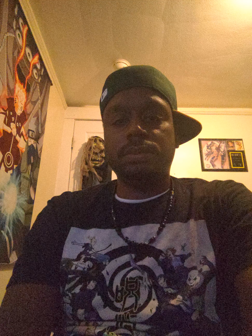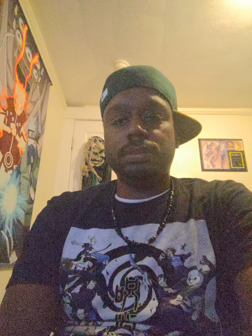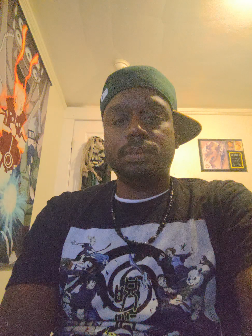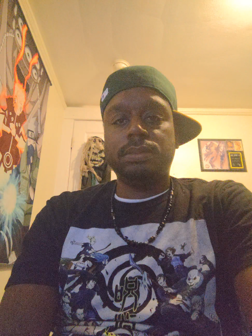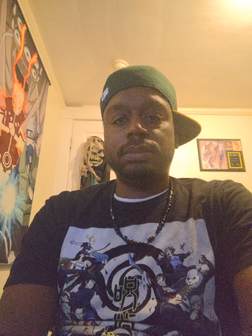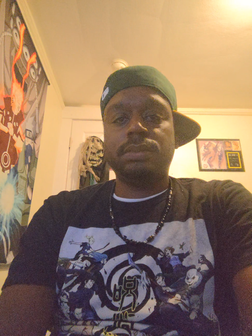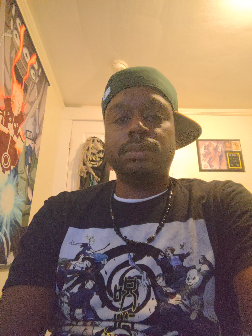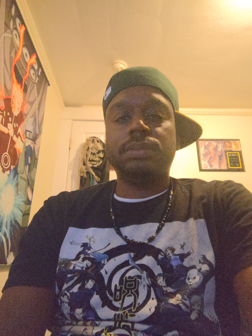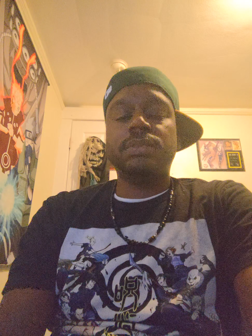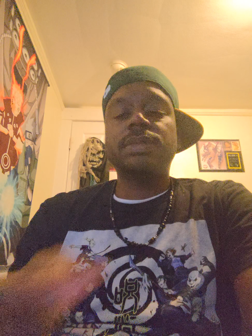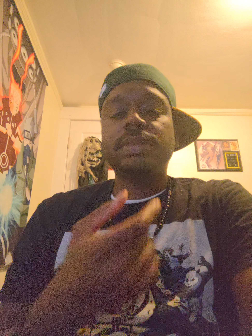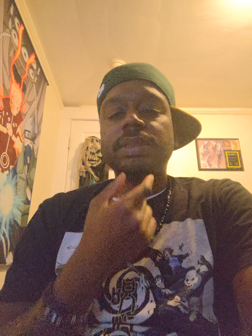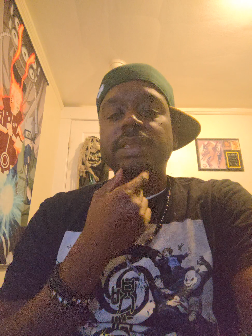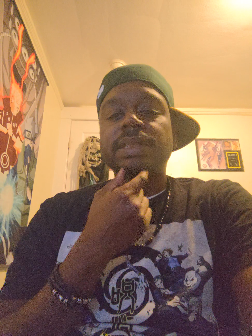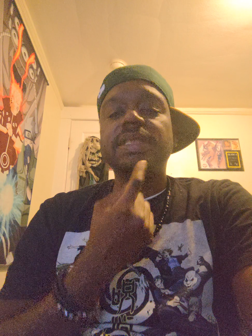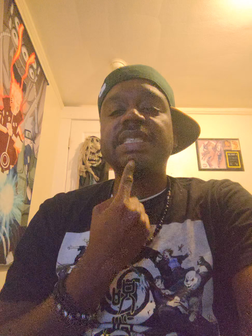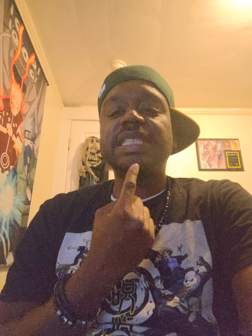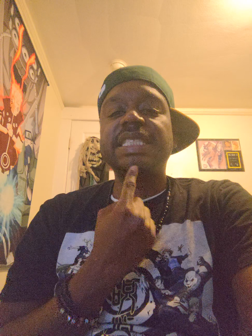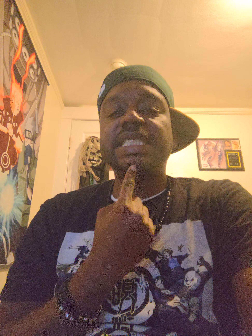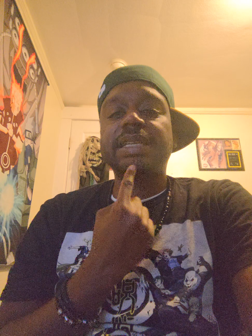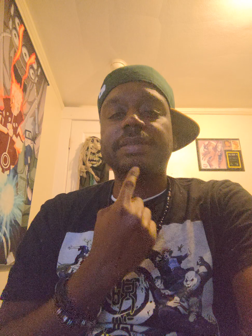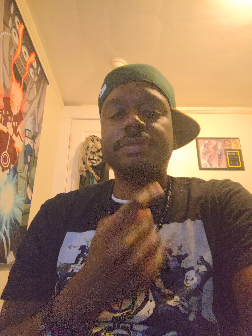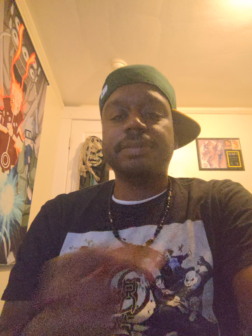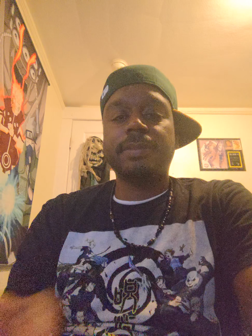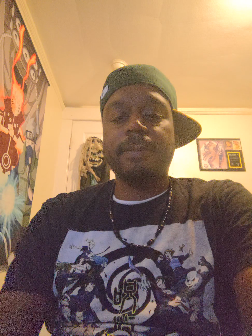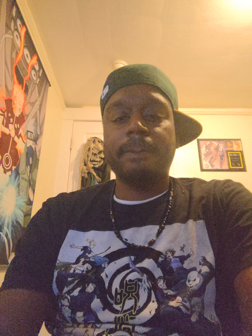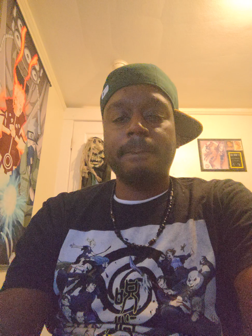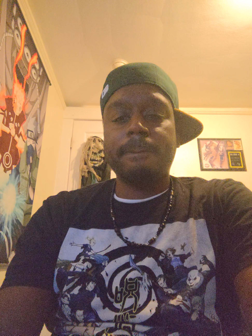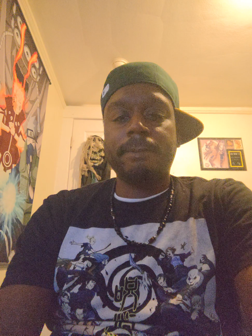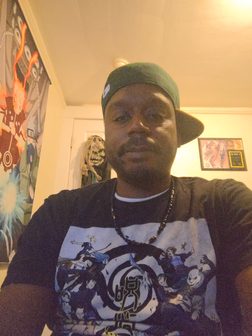chin